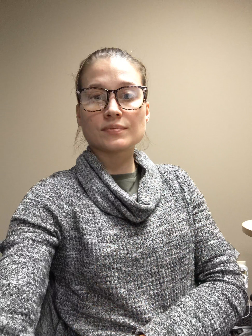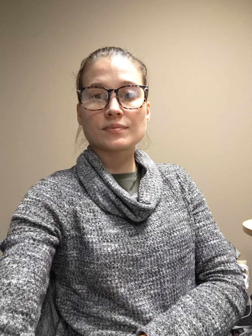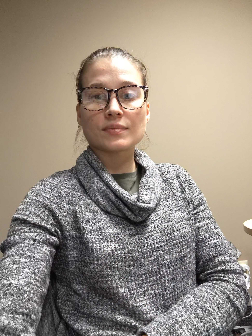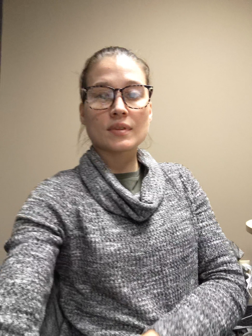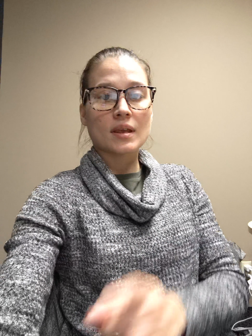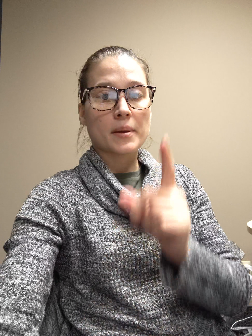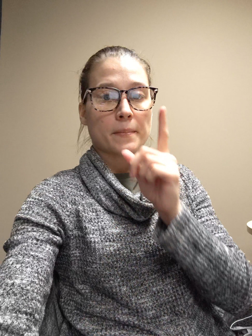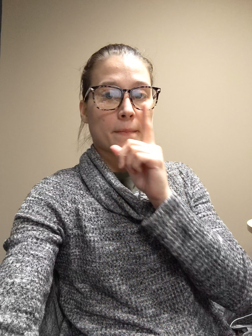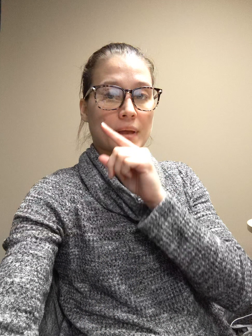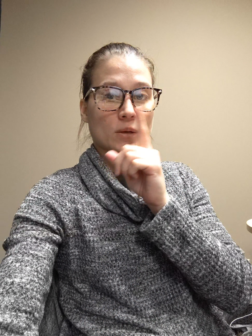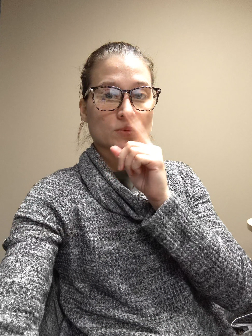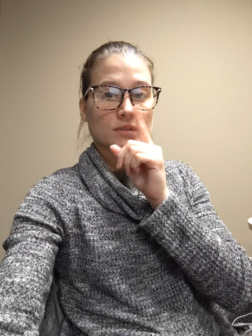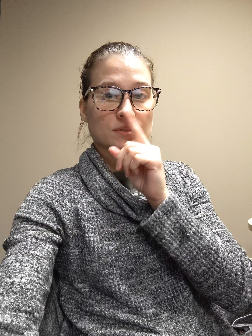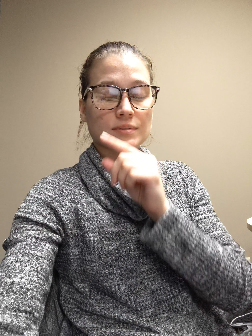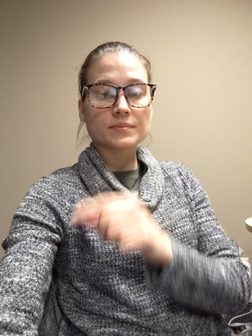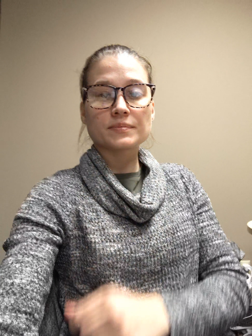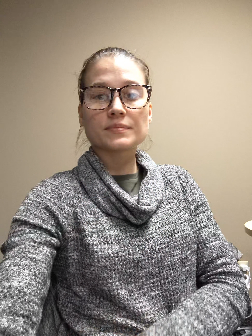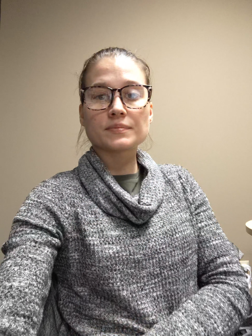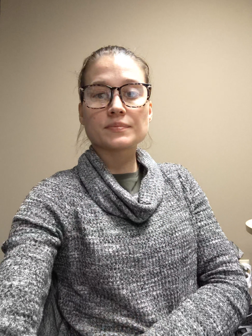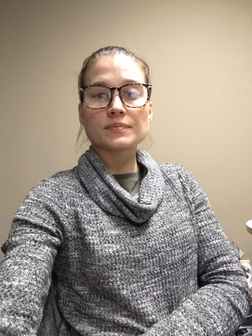mouse